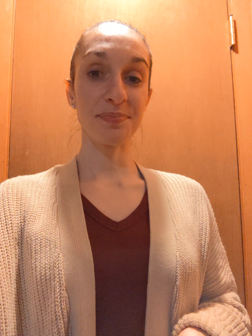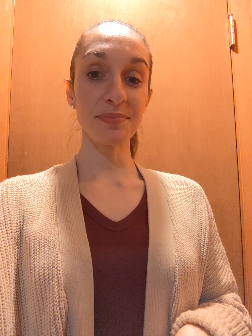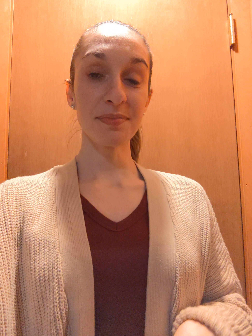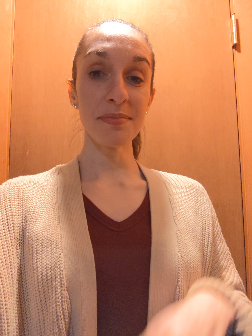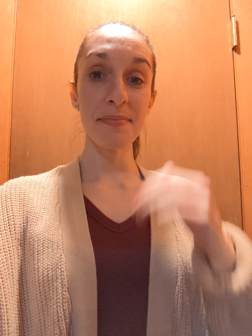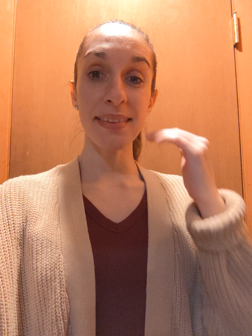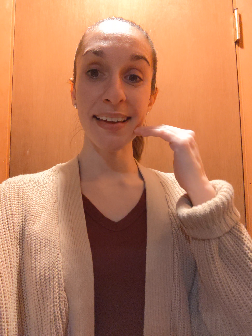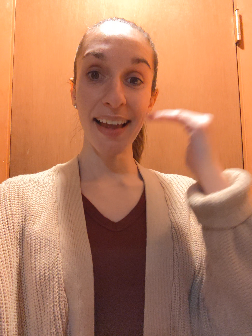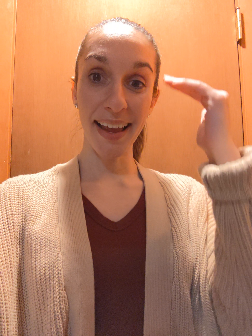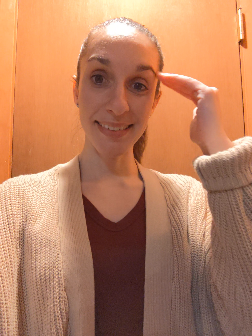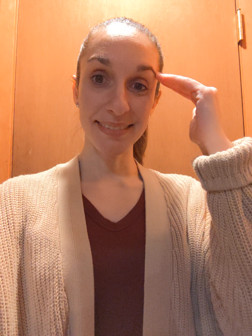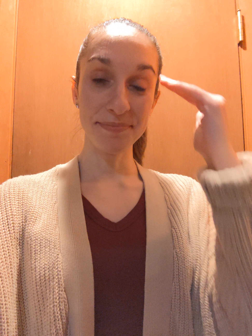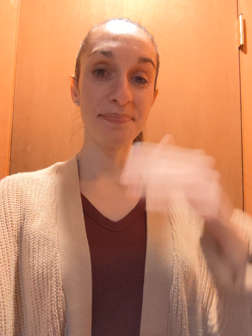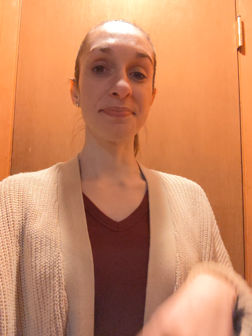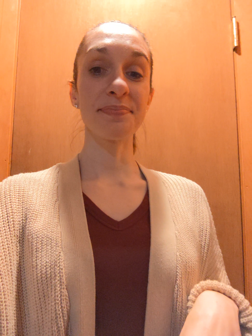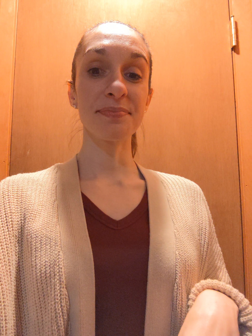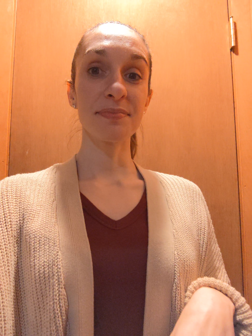head